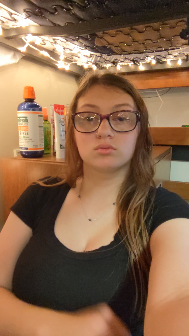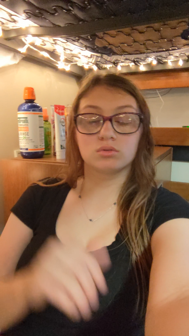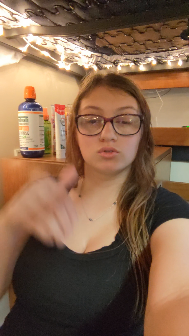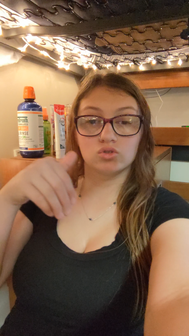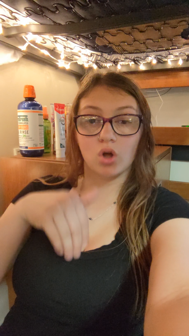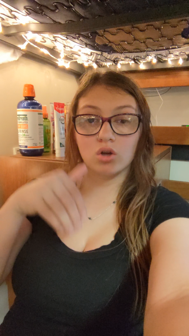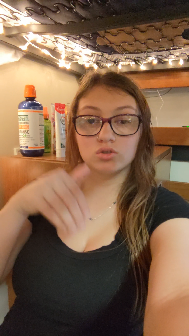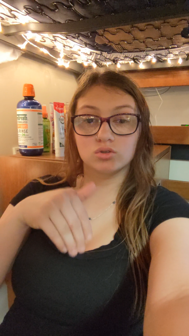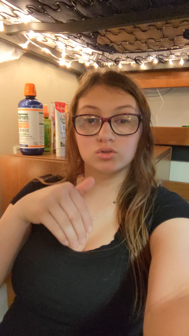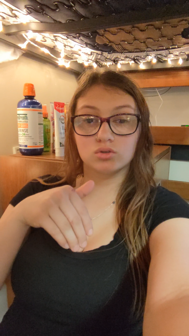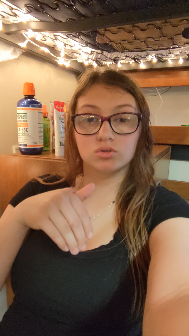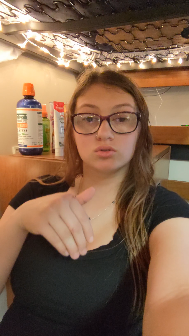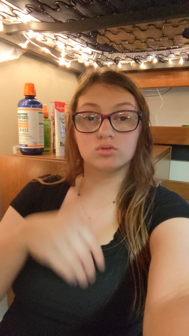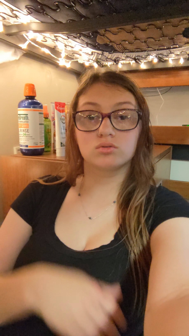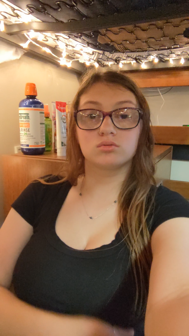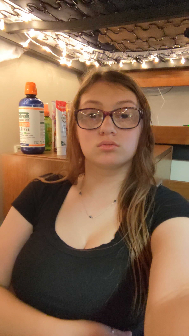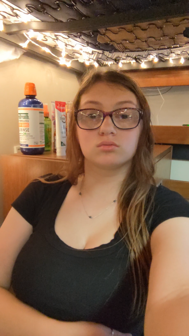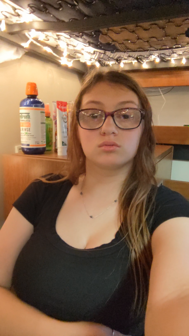doctor